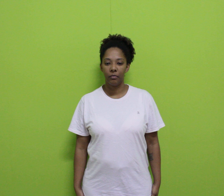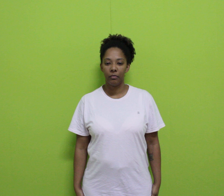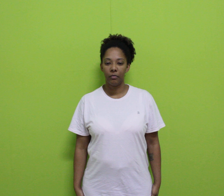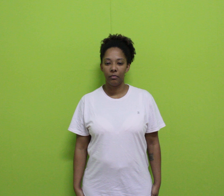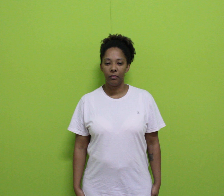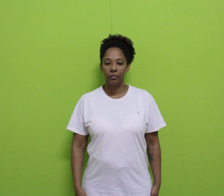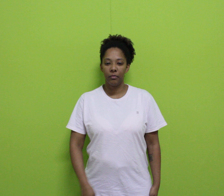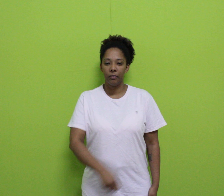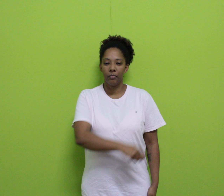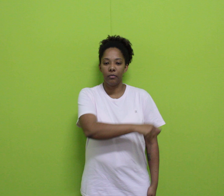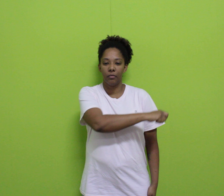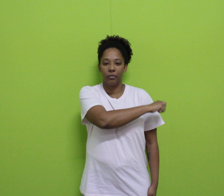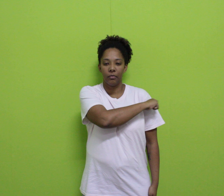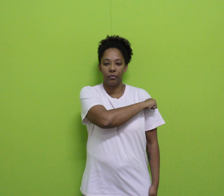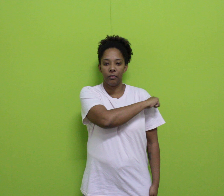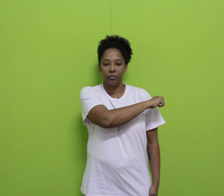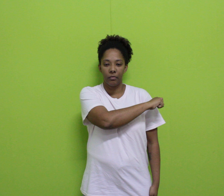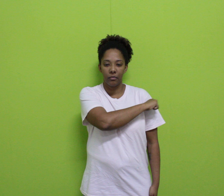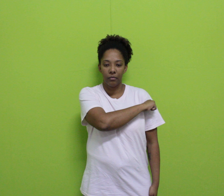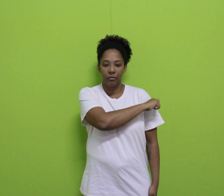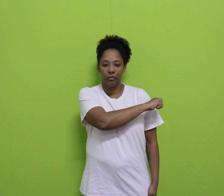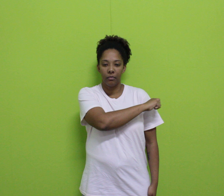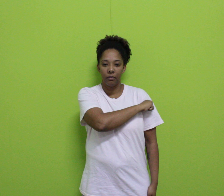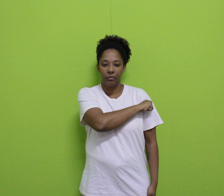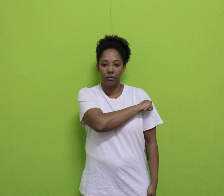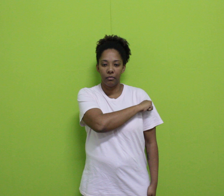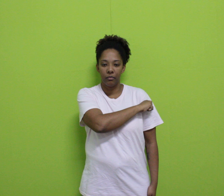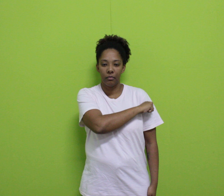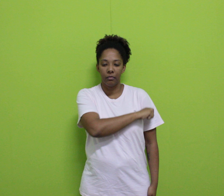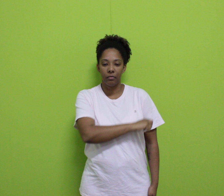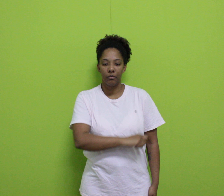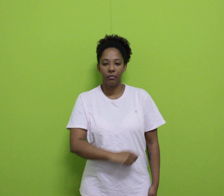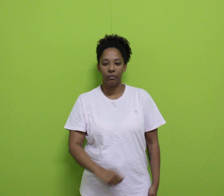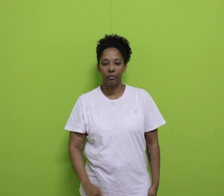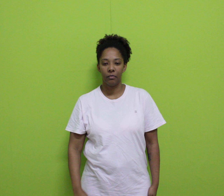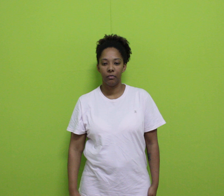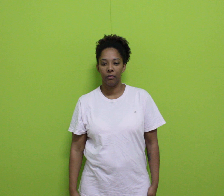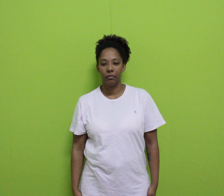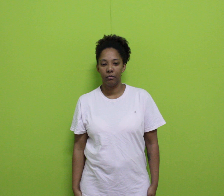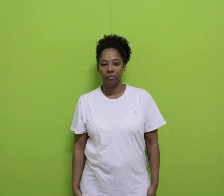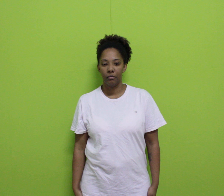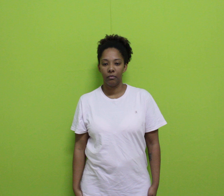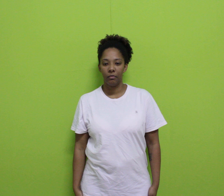aluno